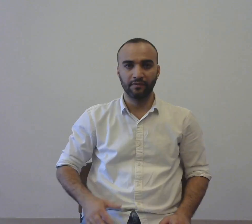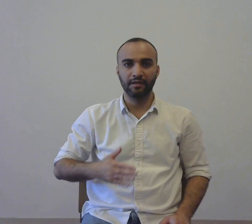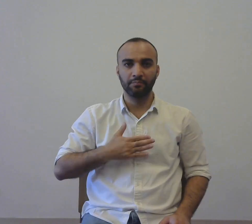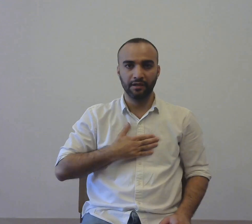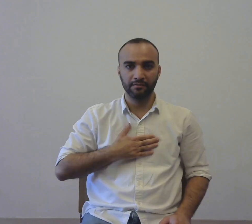mən